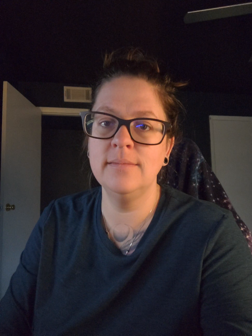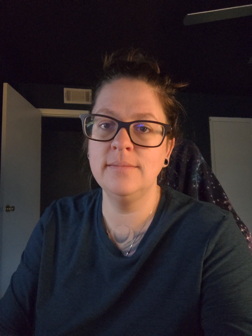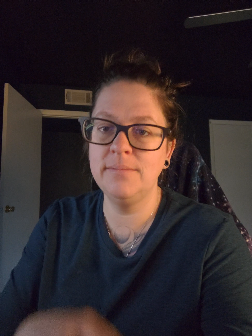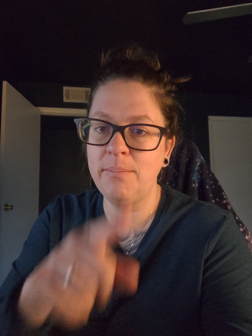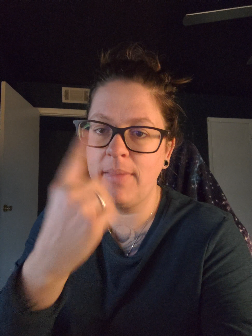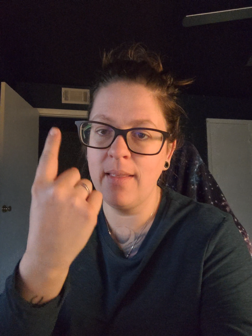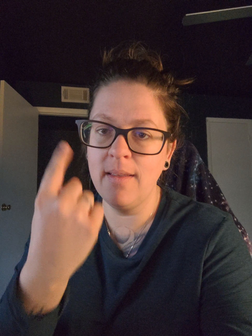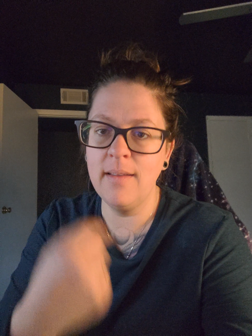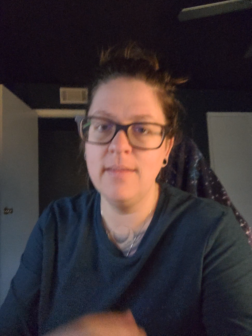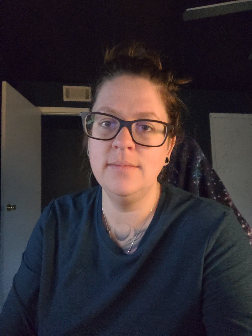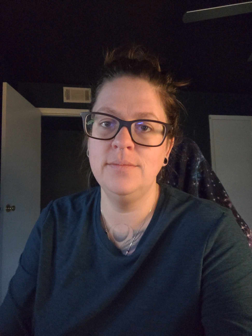black